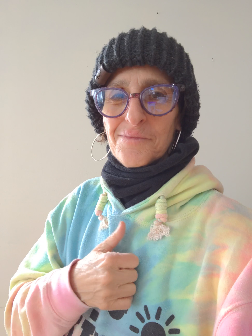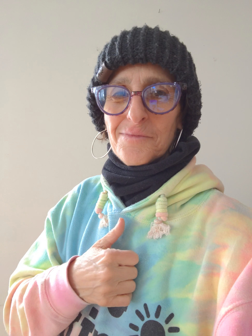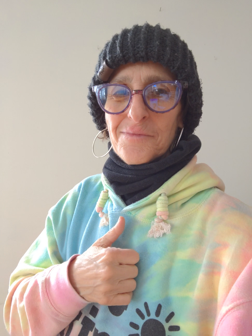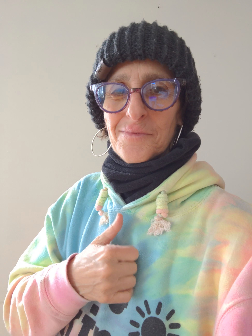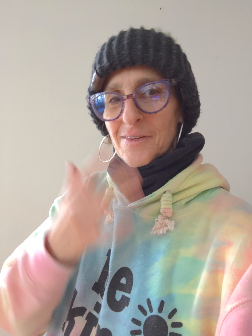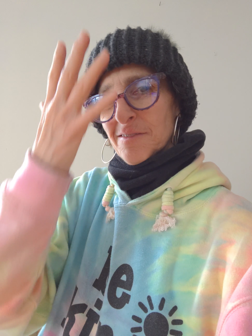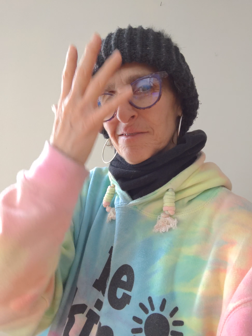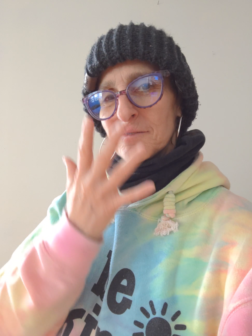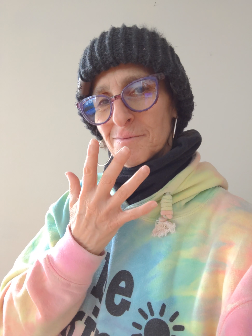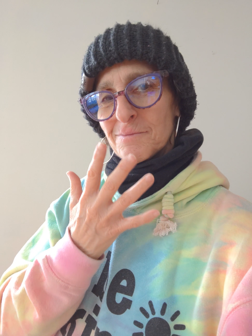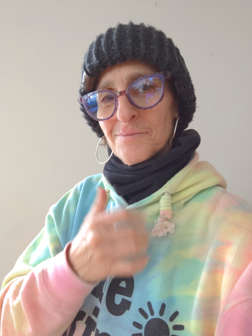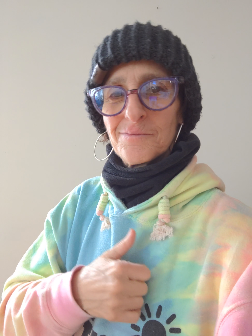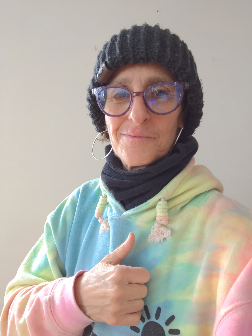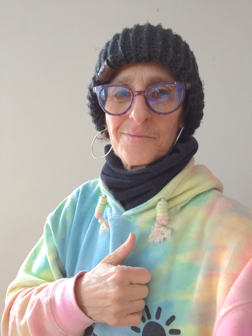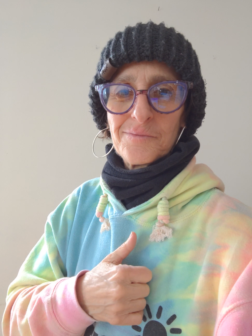sad